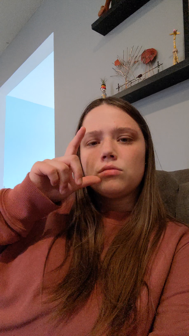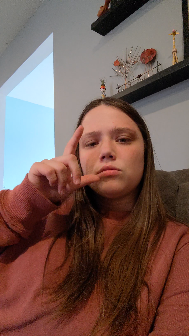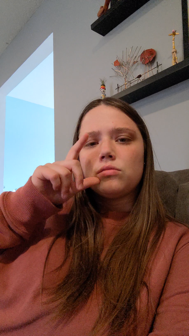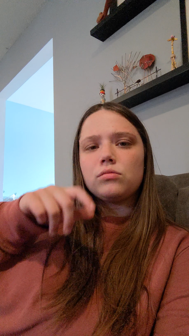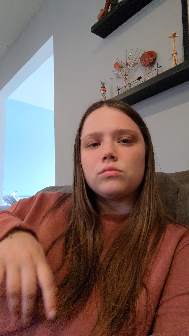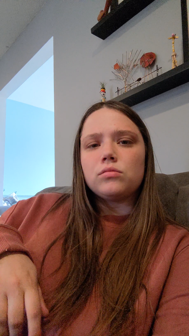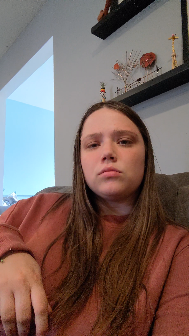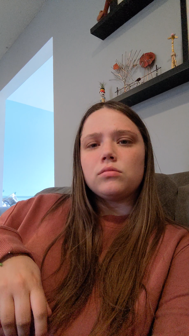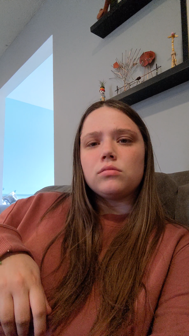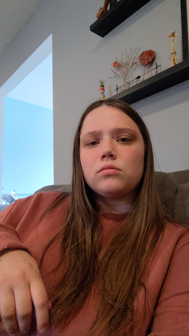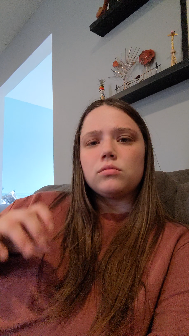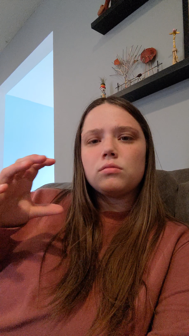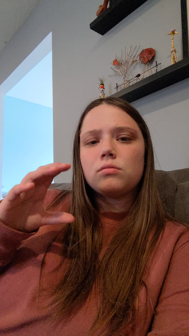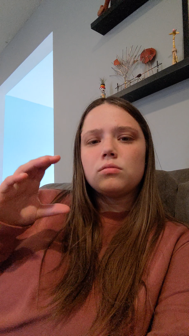ball